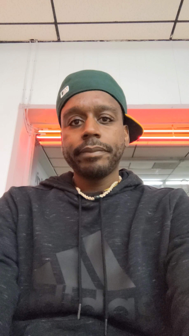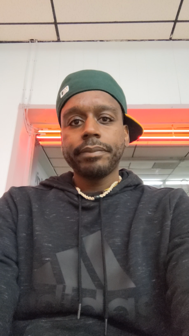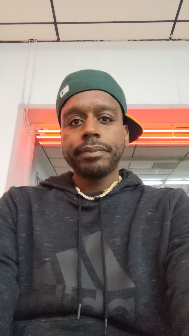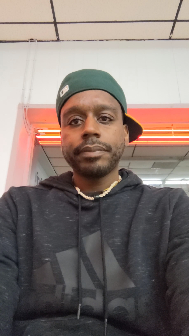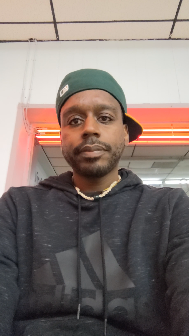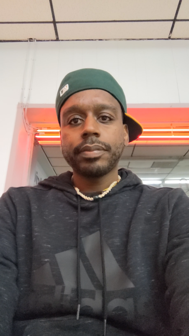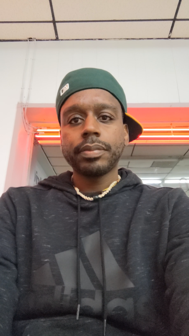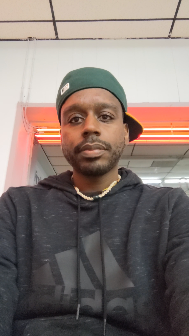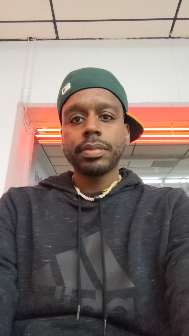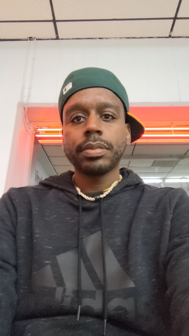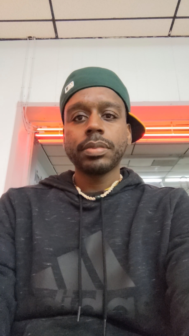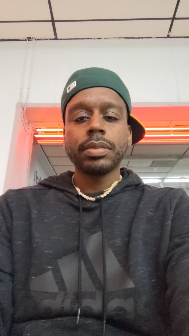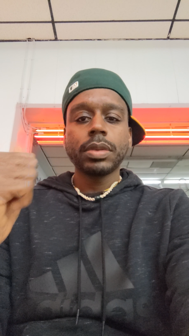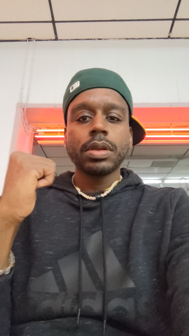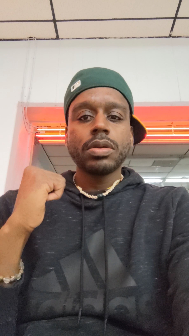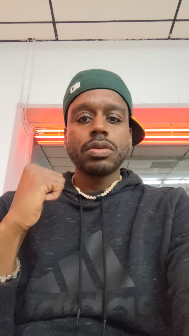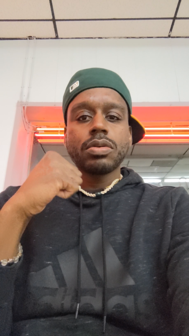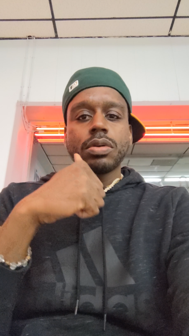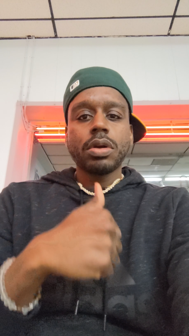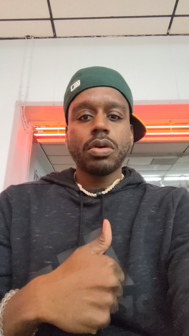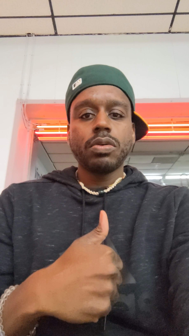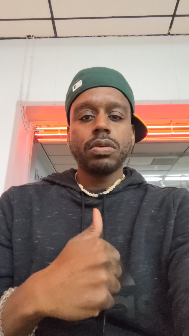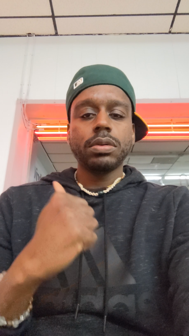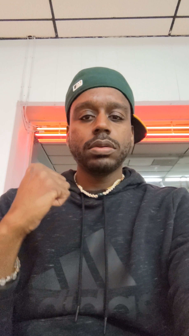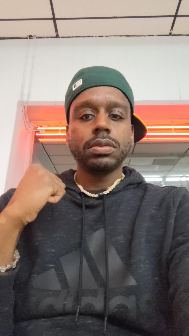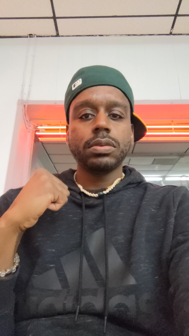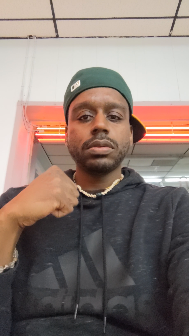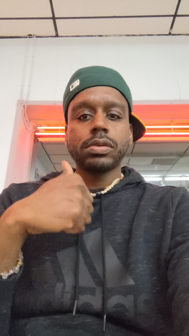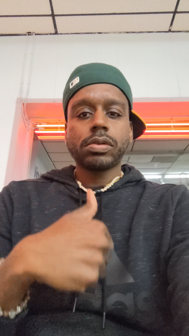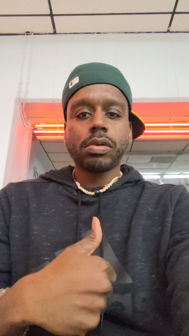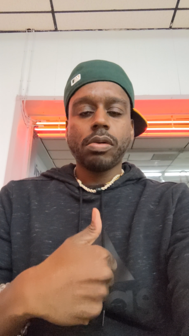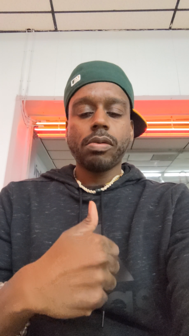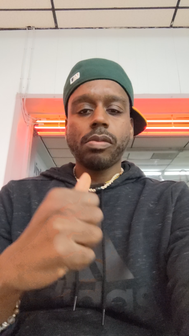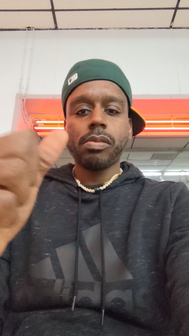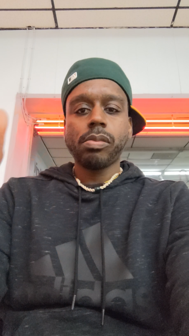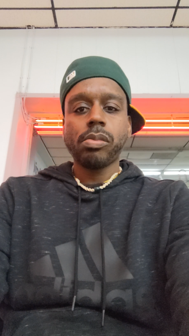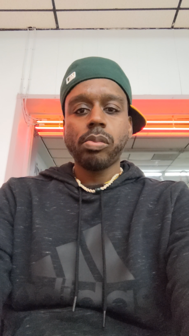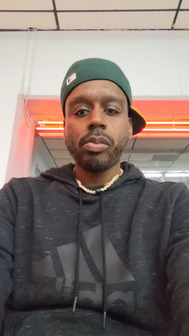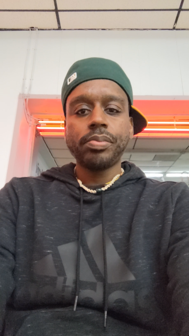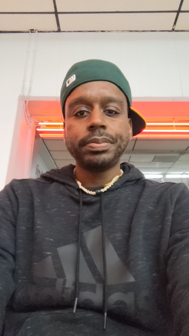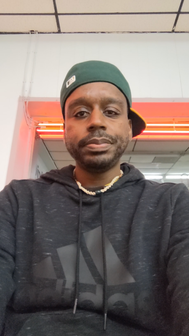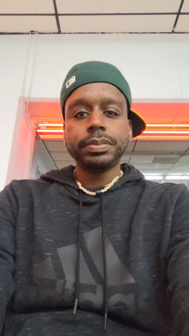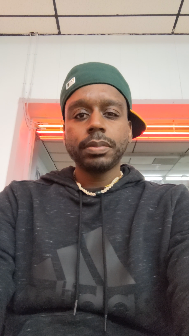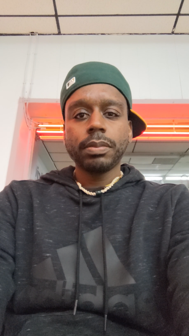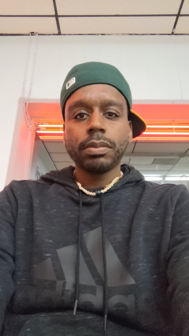coats